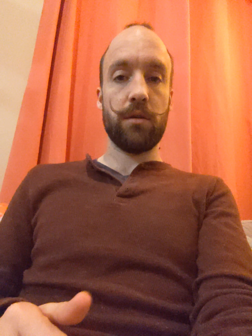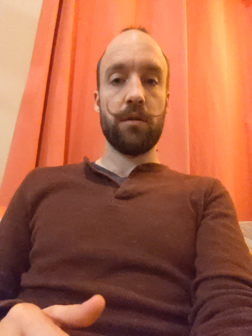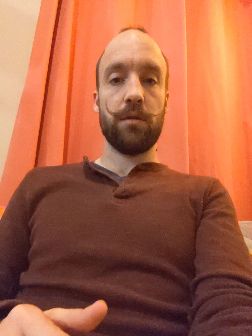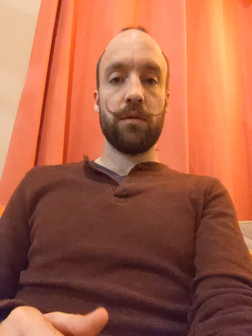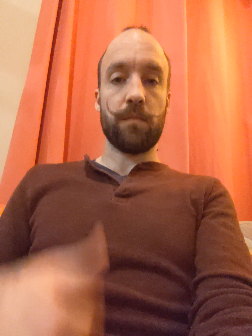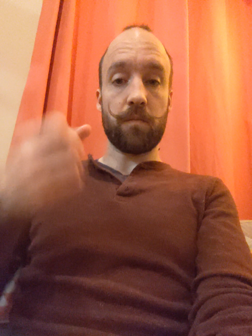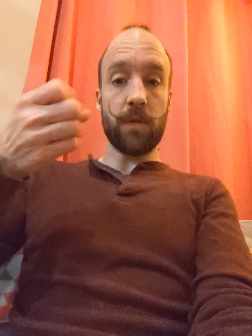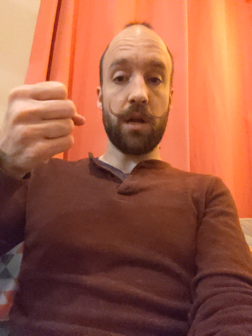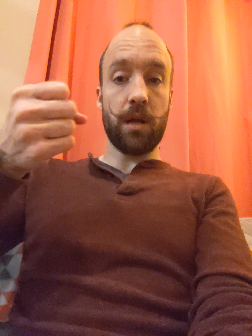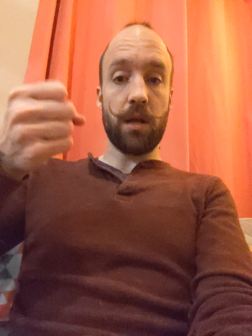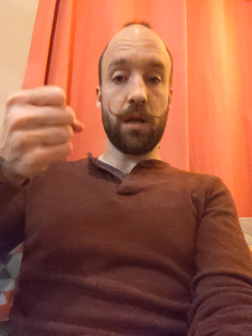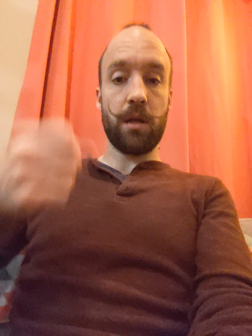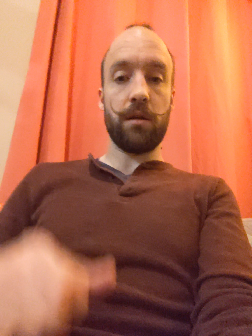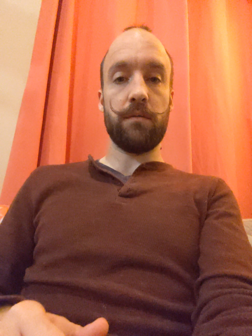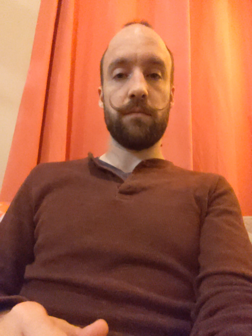milk